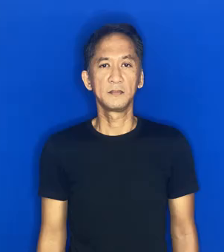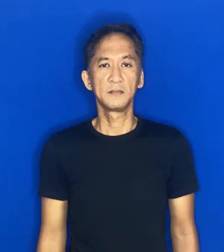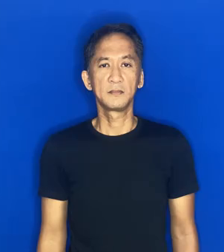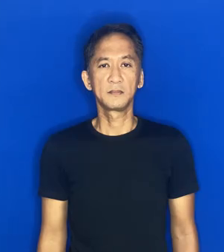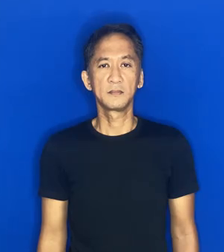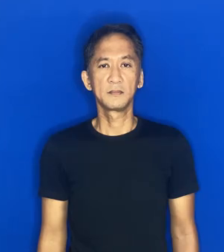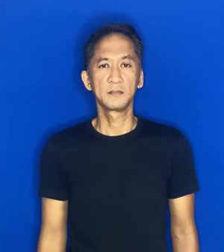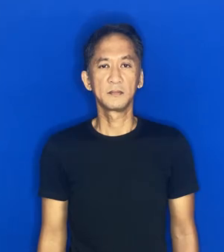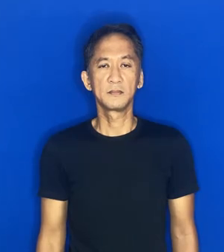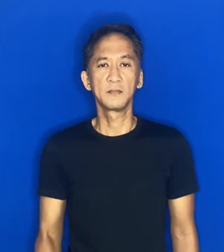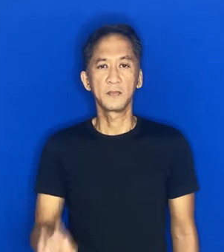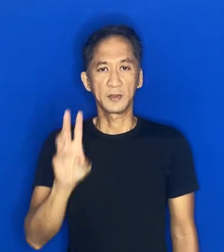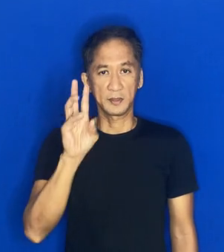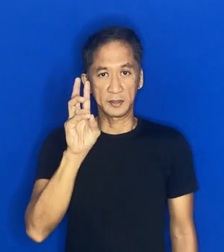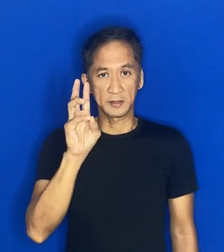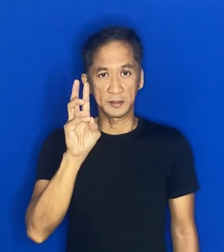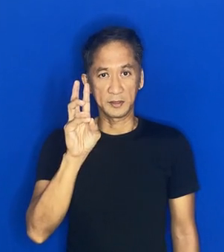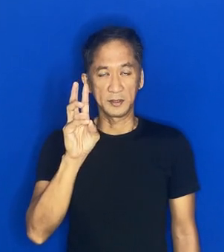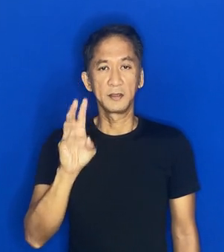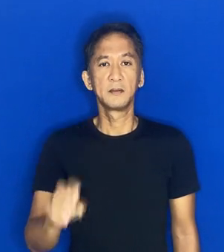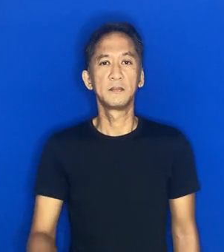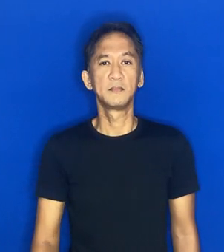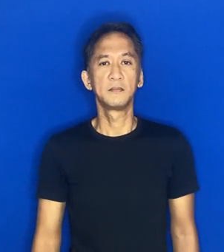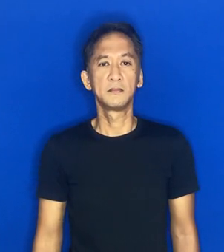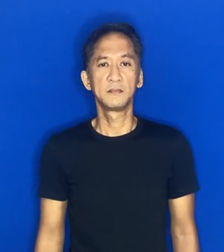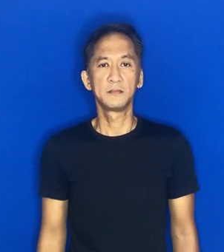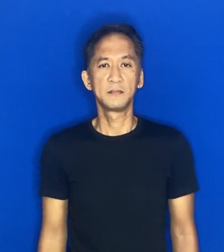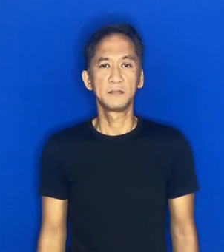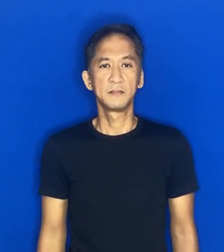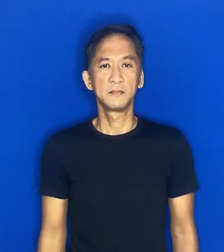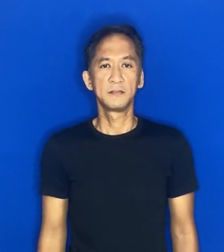six